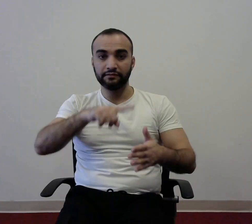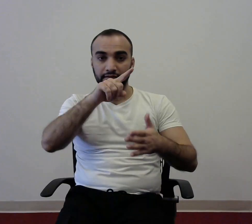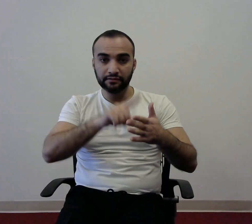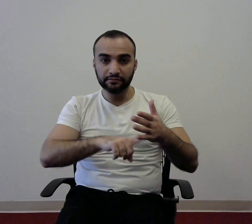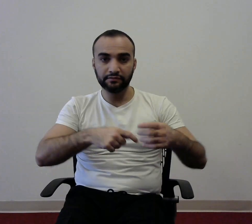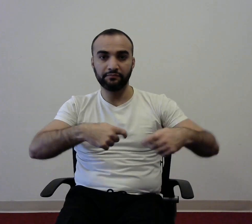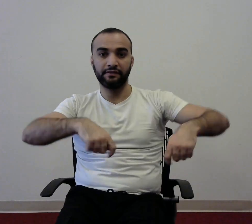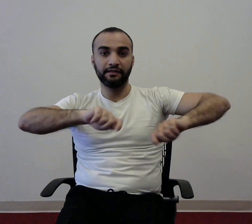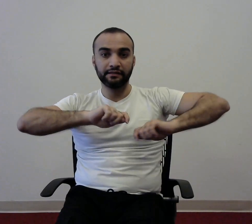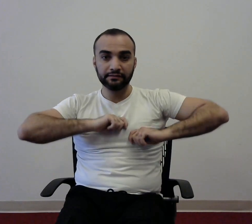etibarnamə